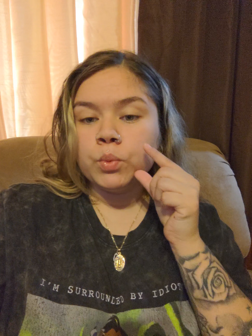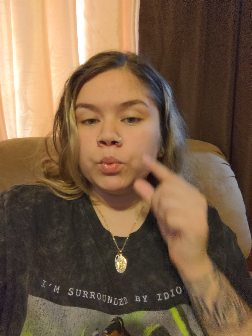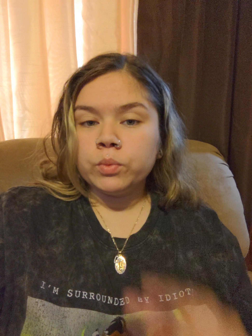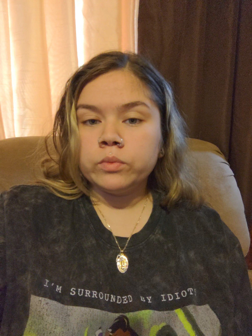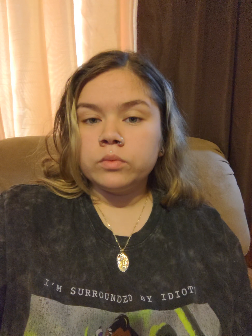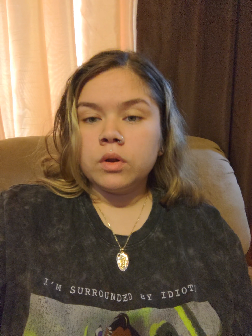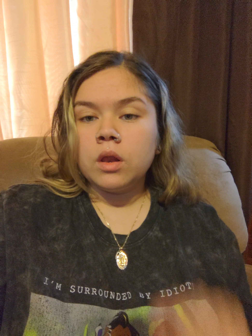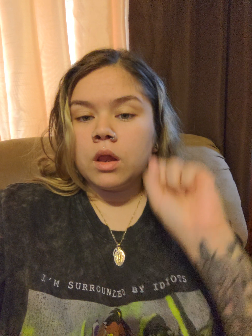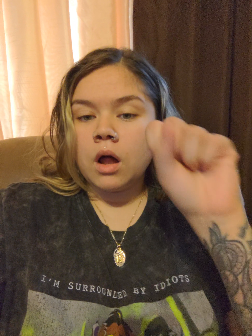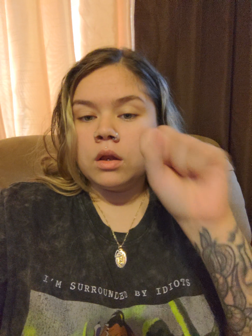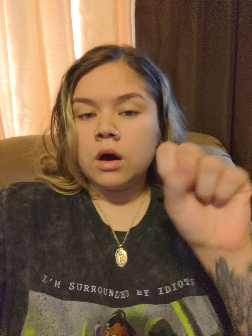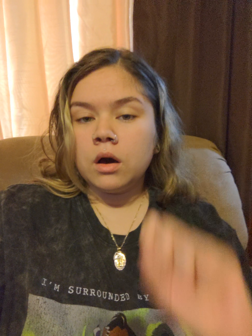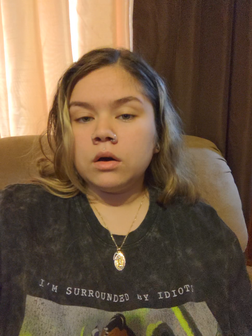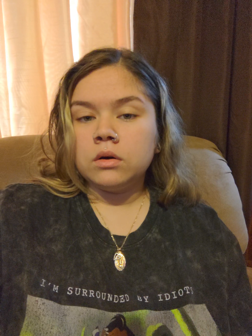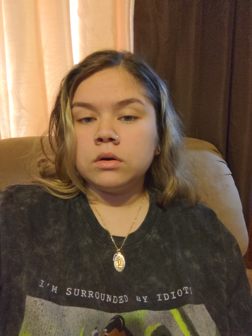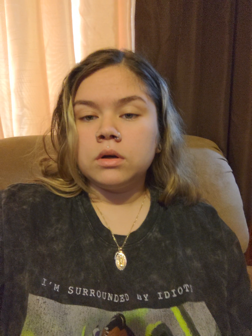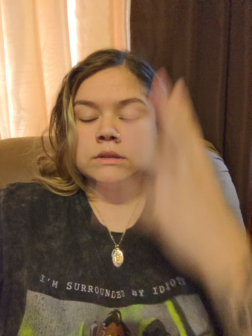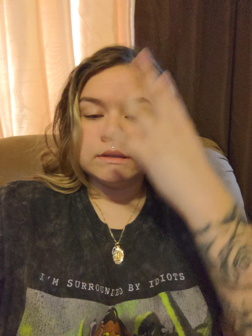knock